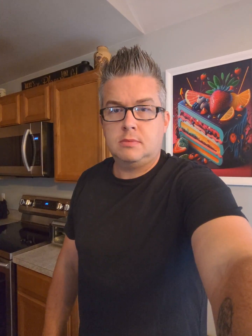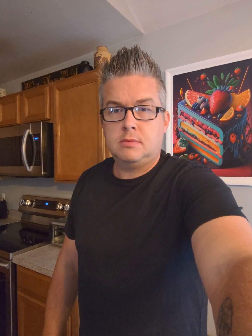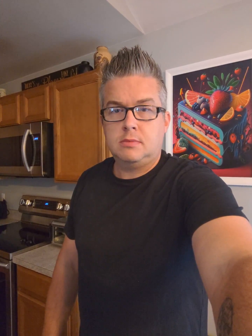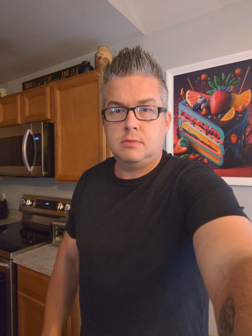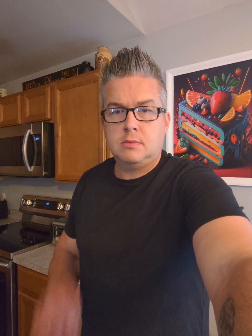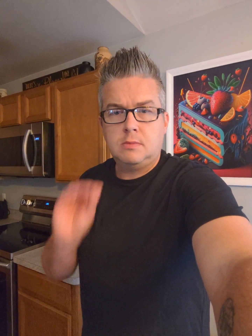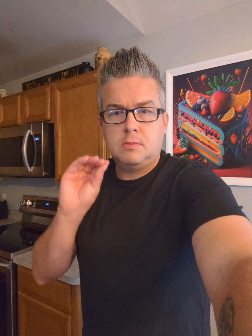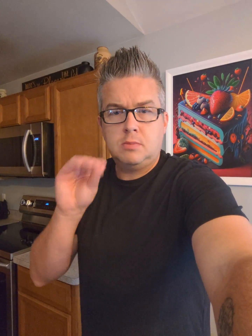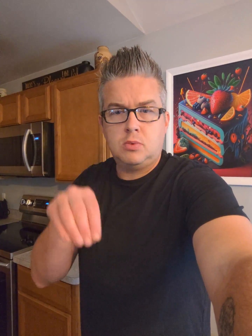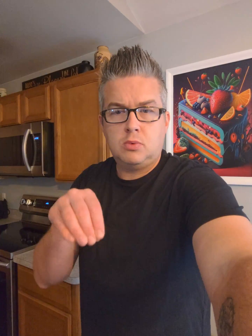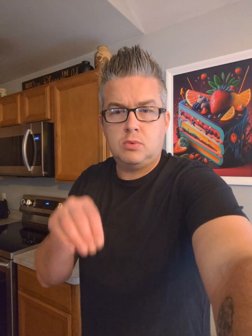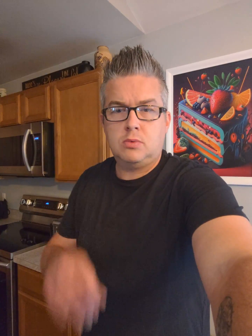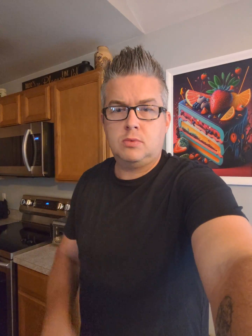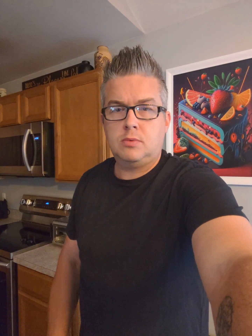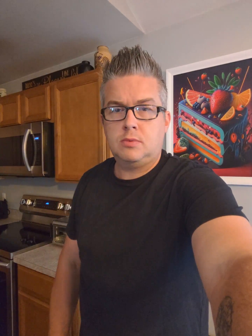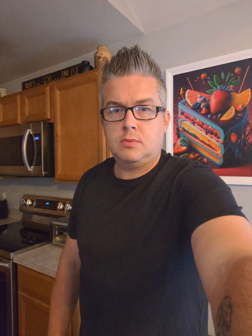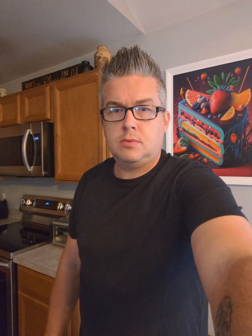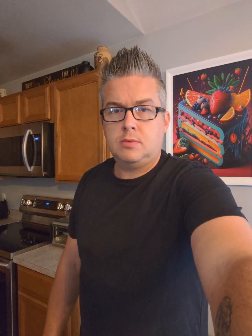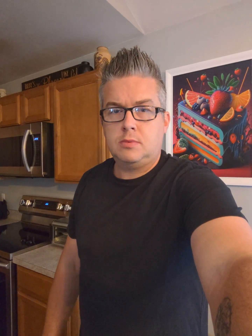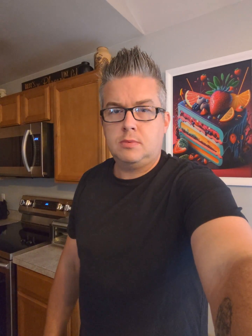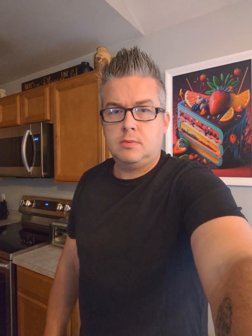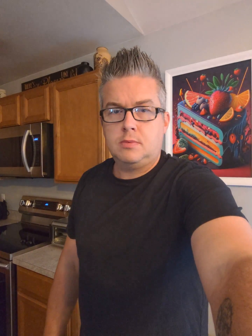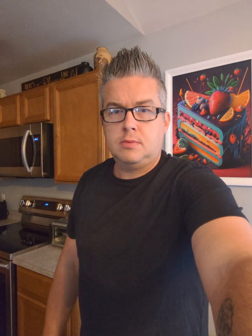put